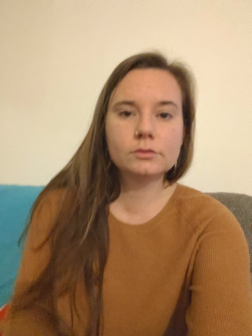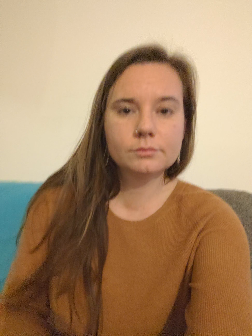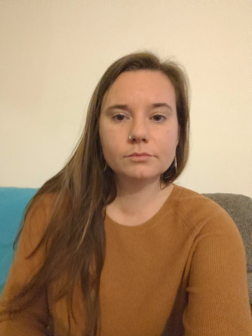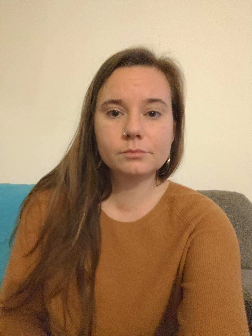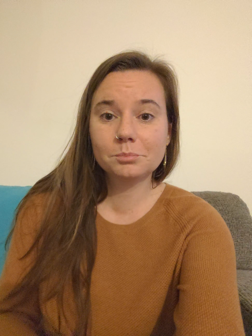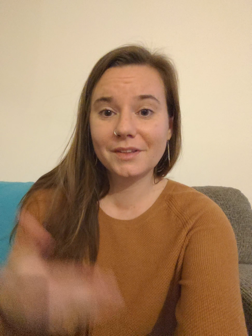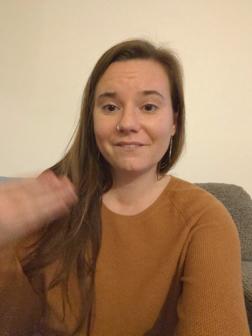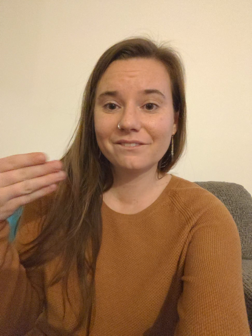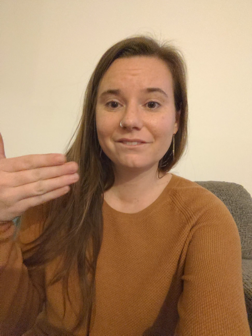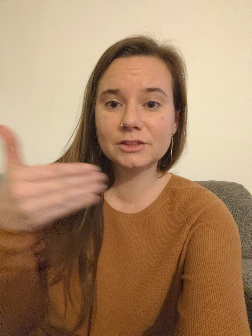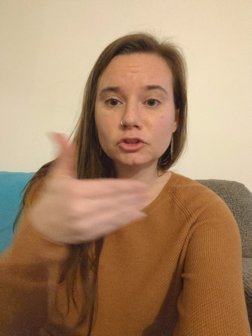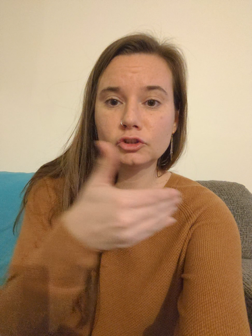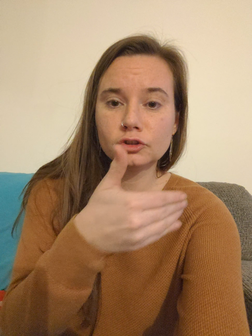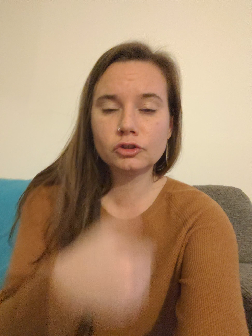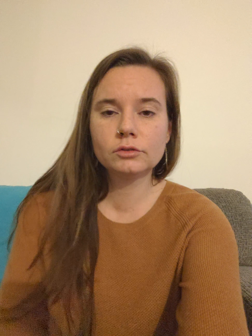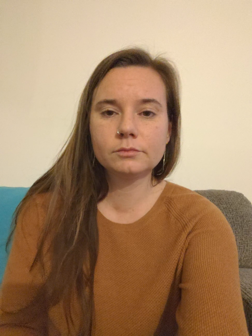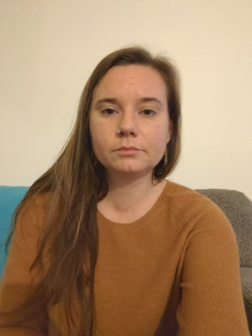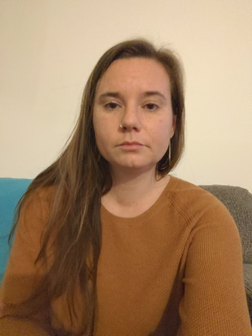fish